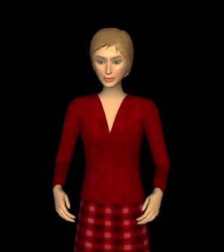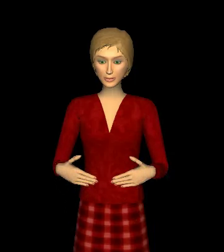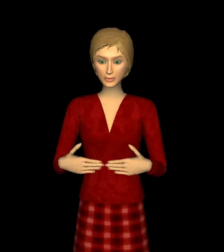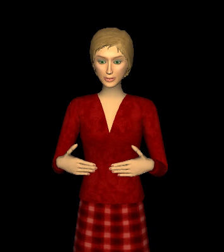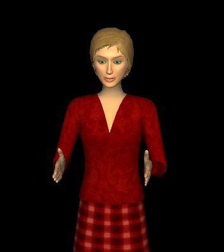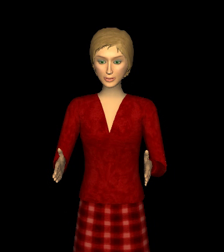يفتح